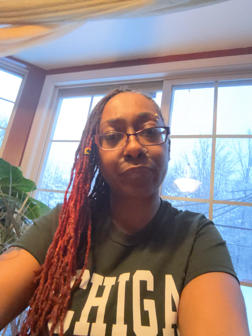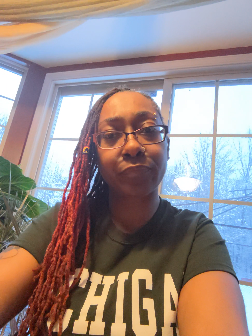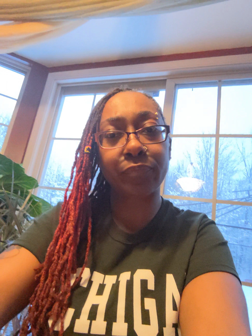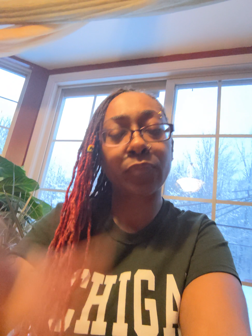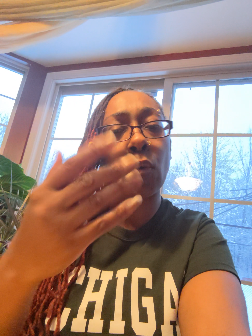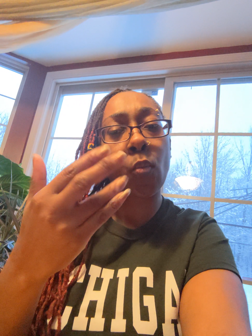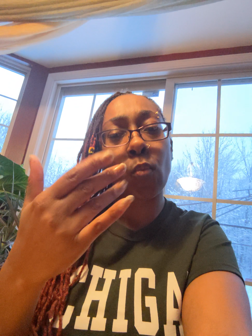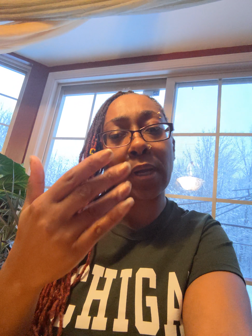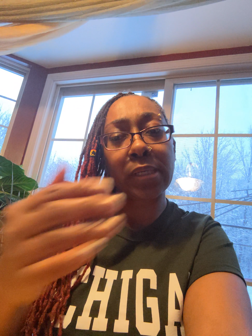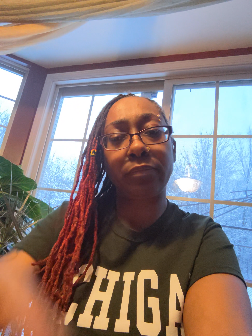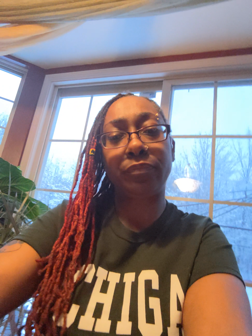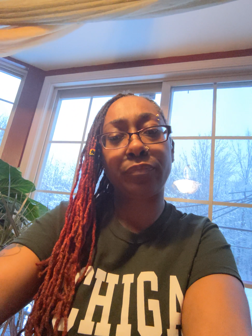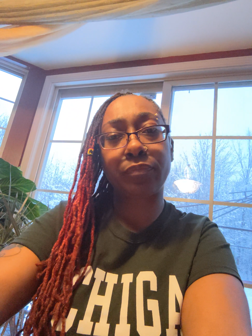wait